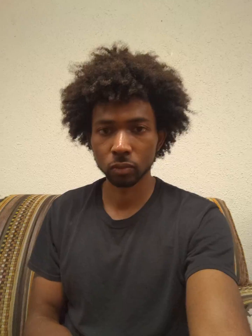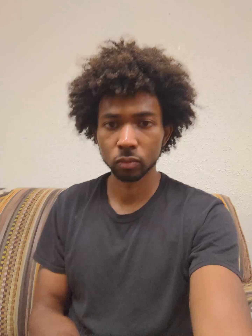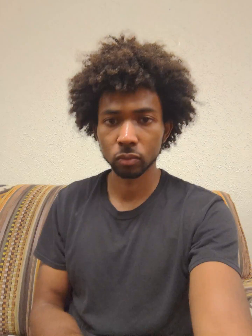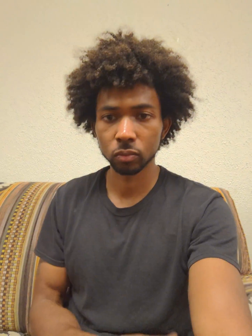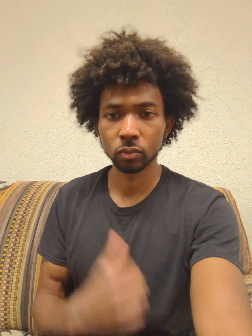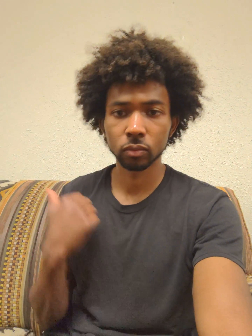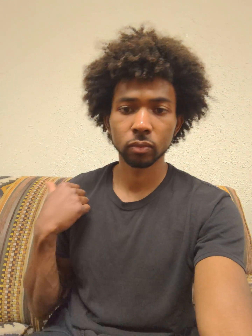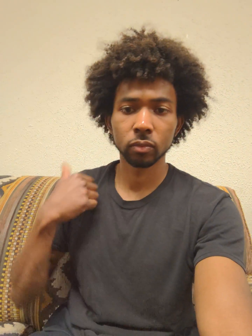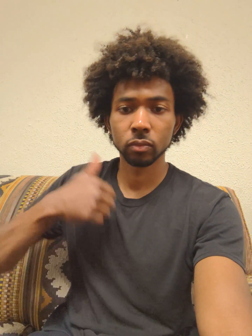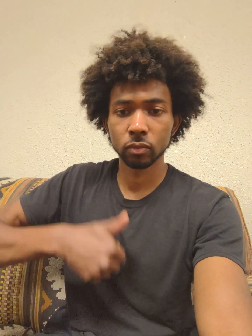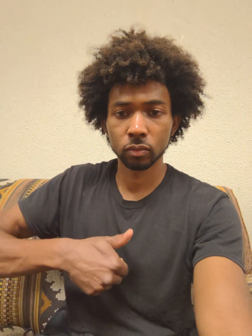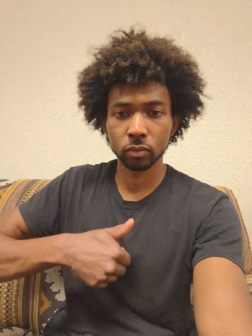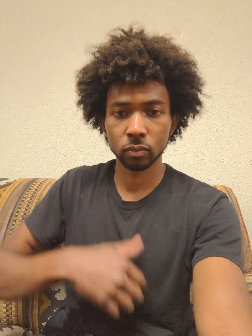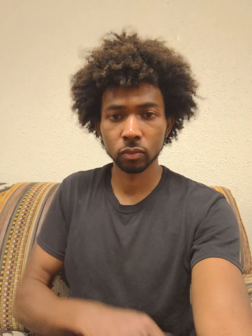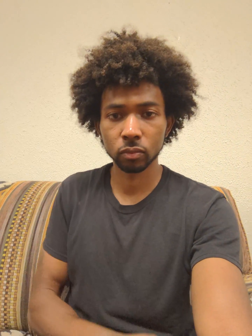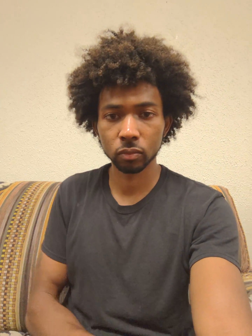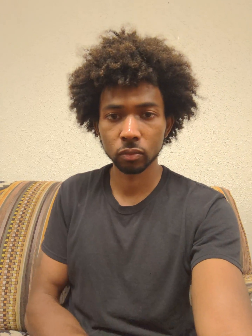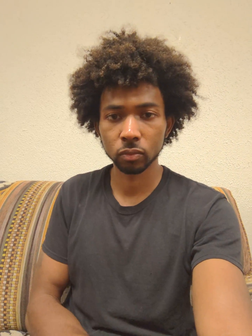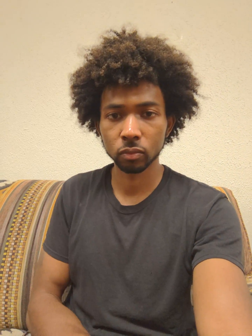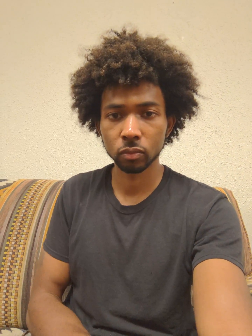coats